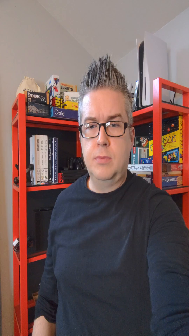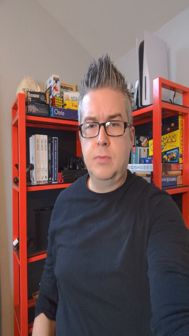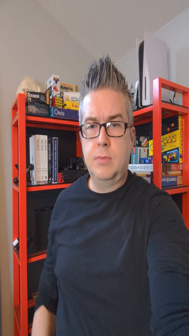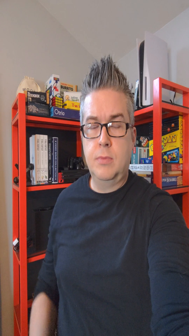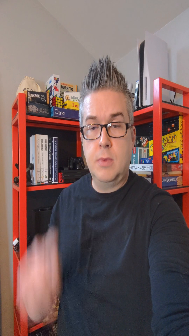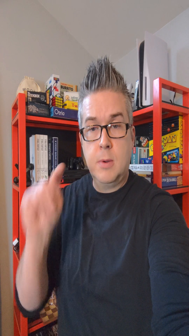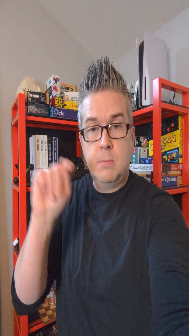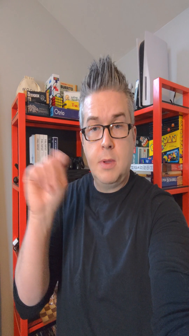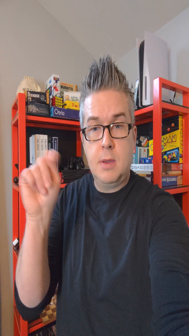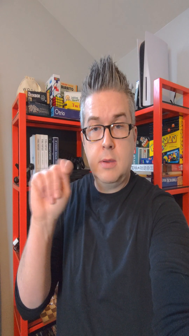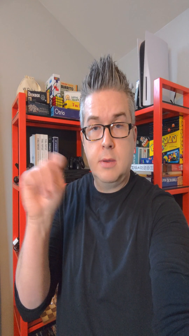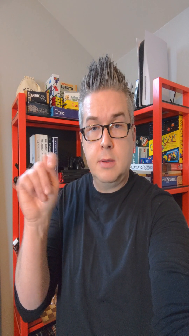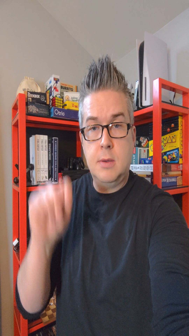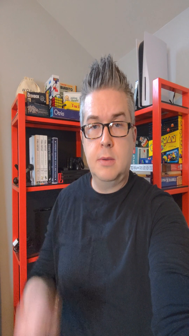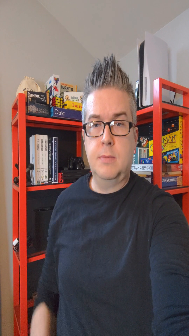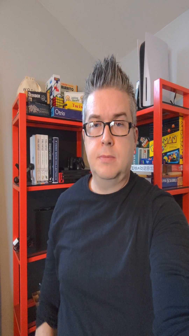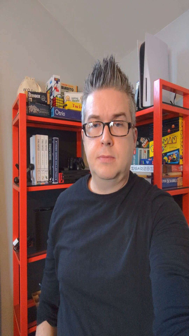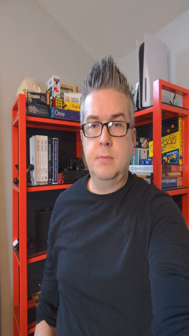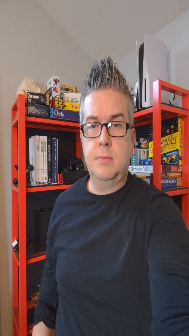potty